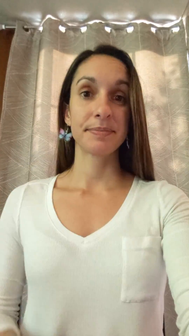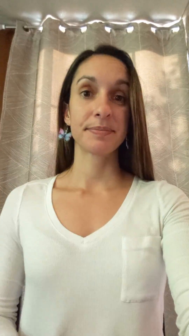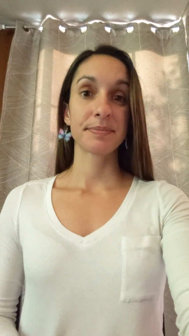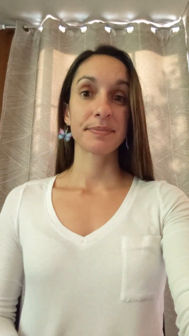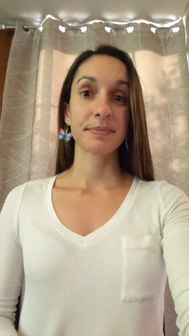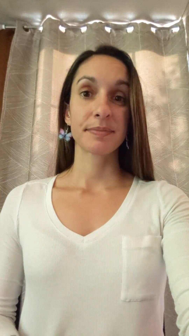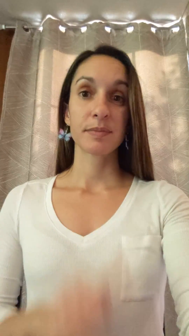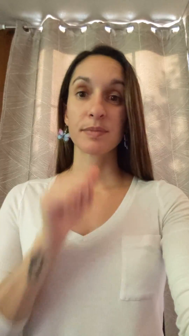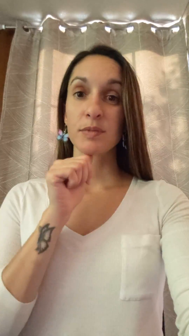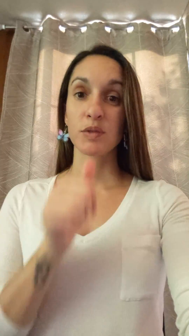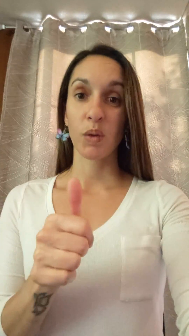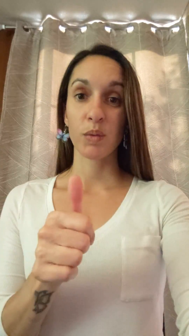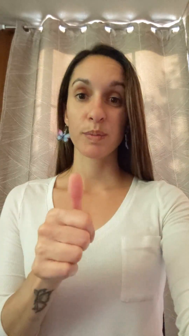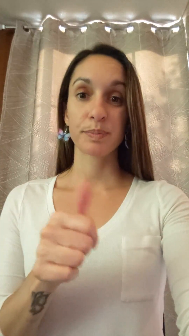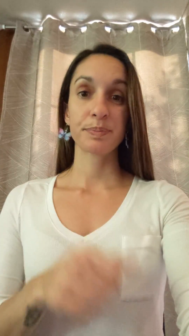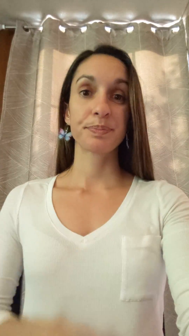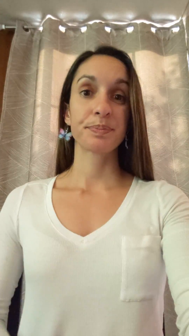don't